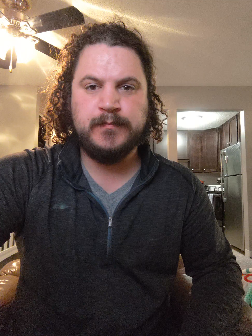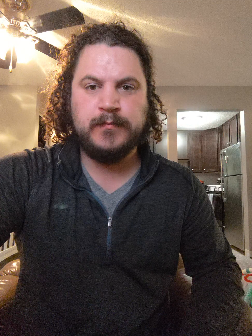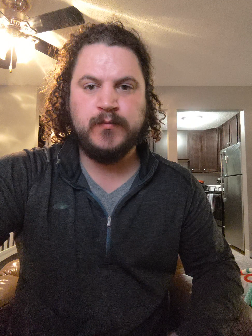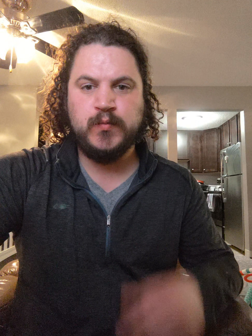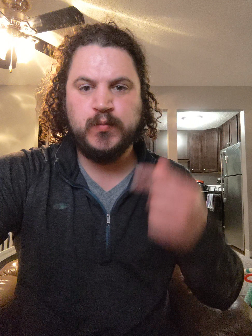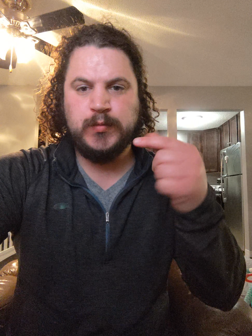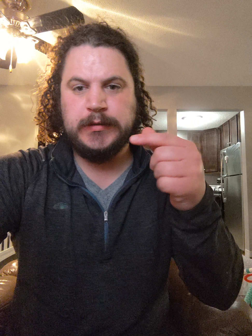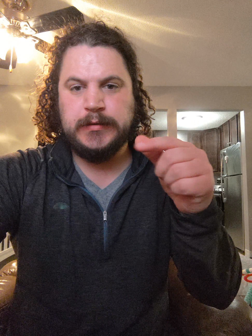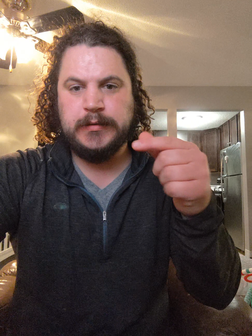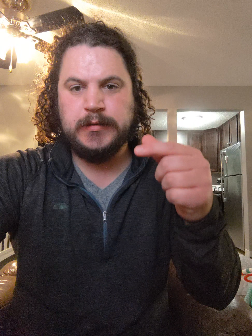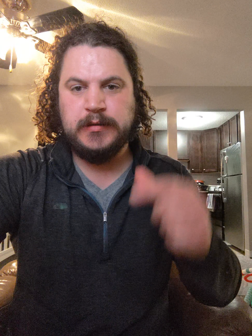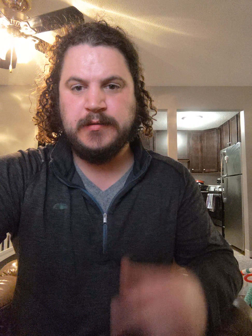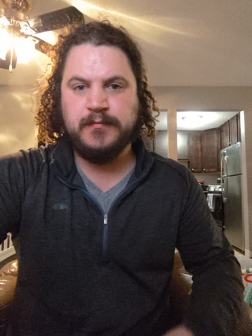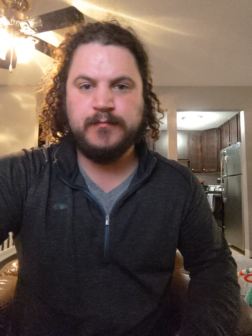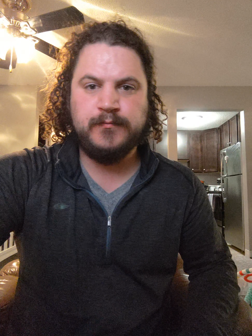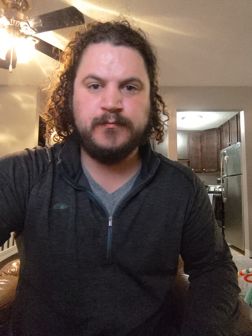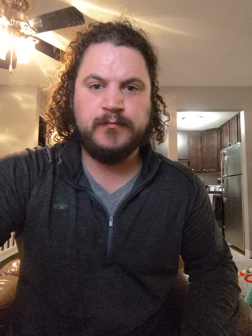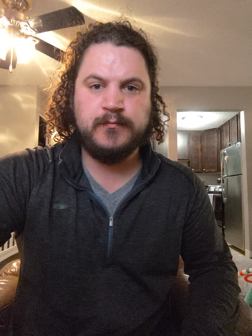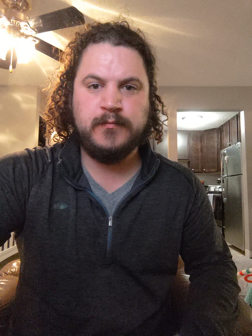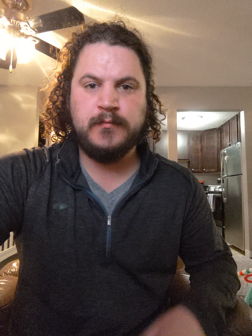green